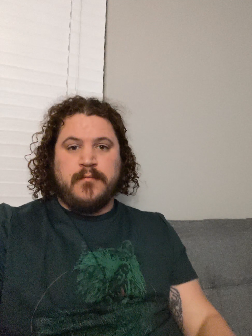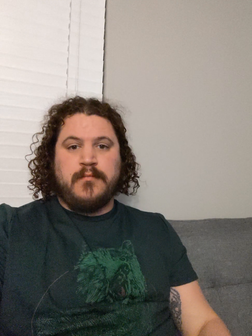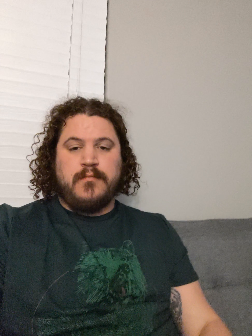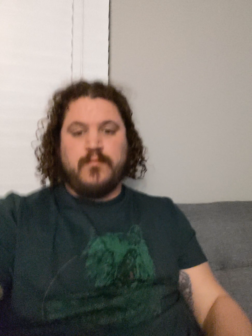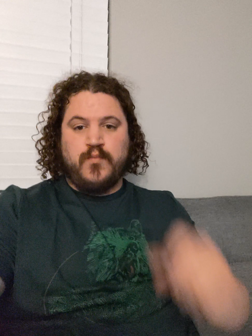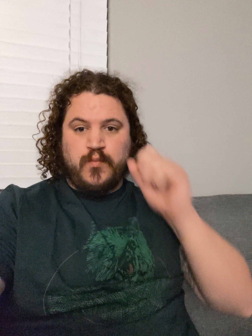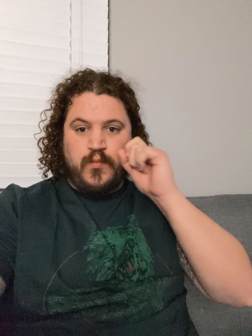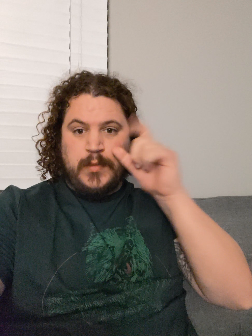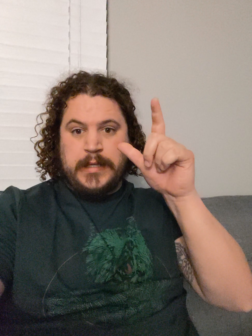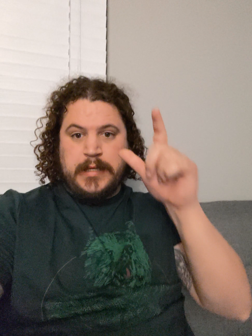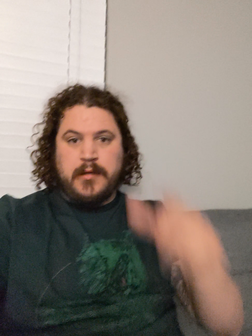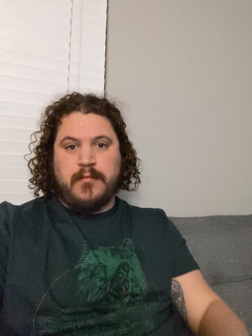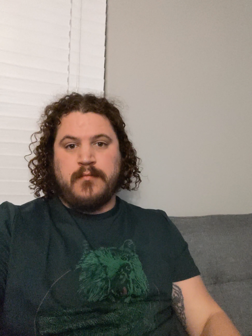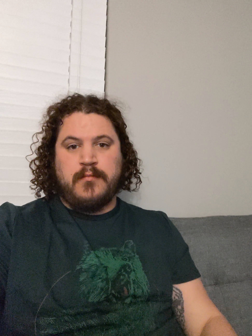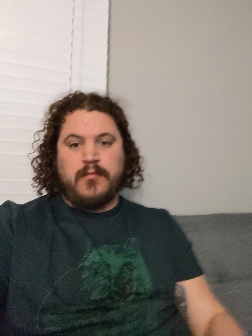wake